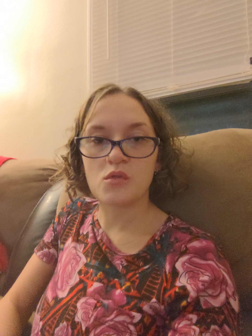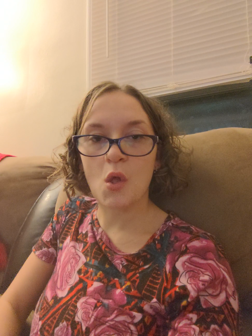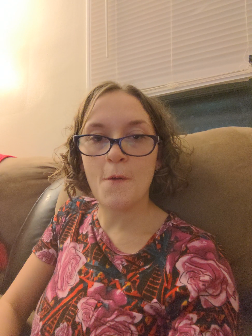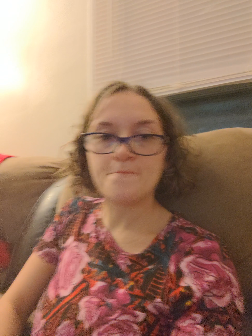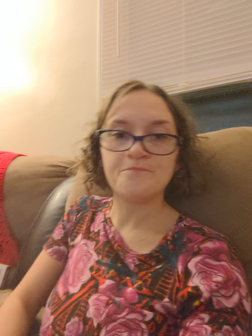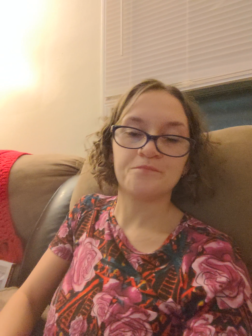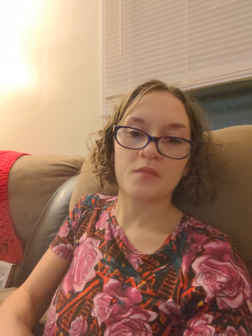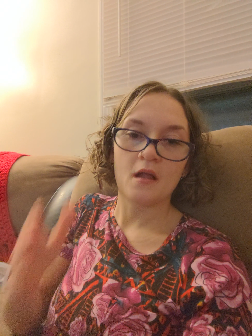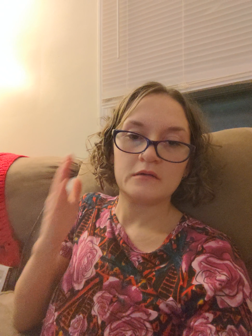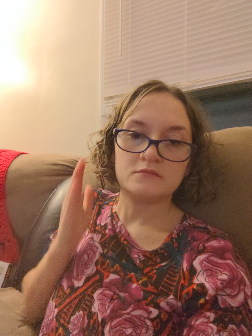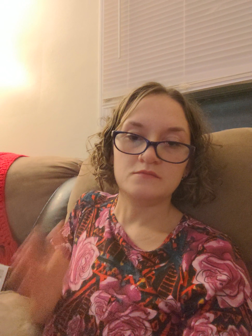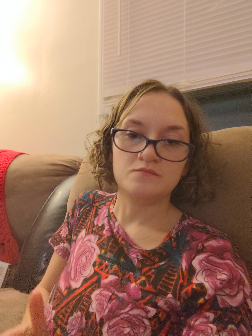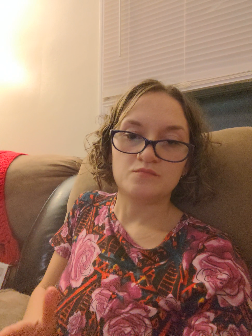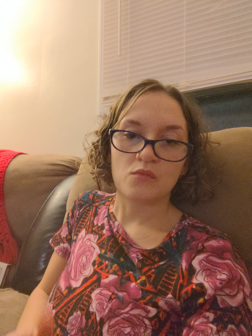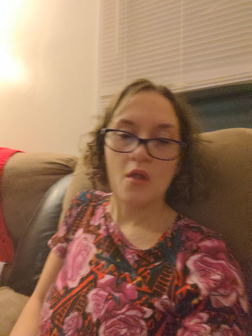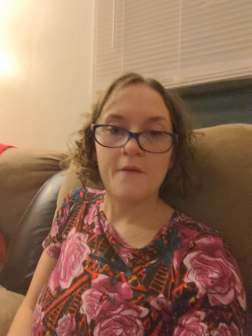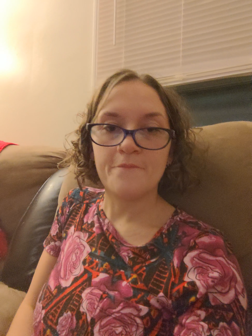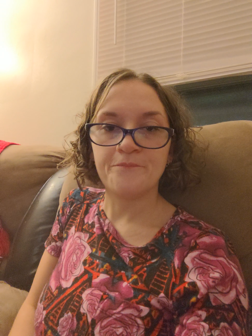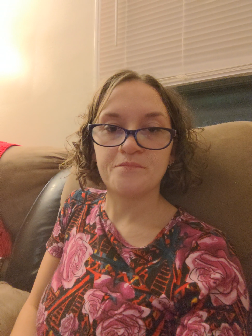beside